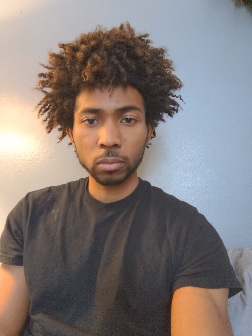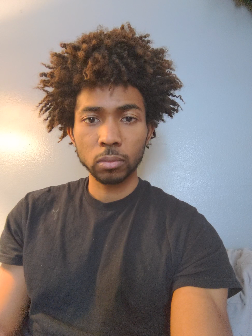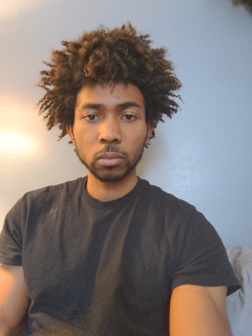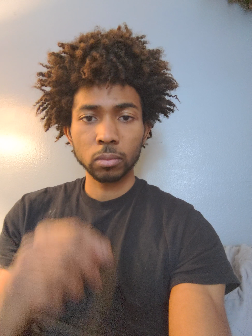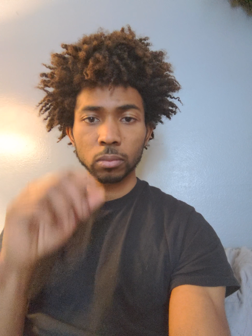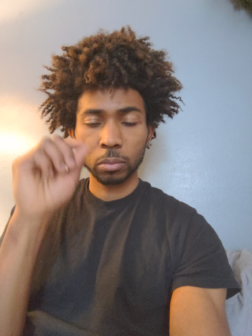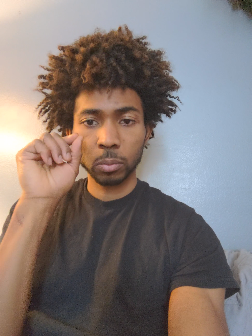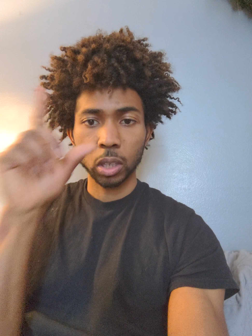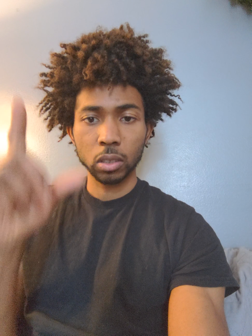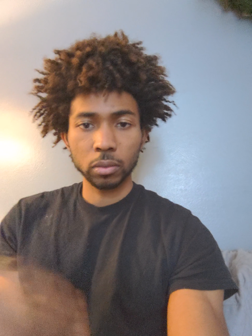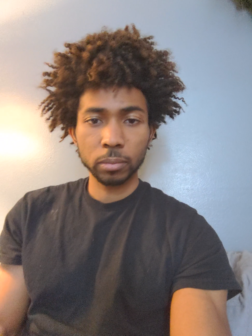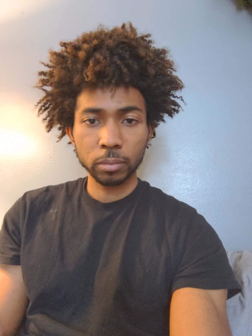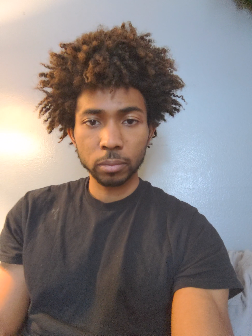wake